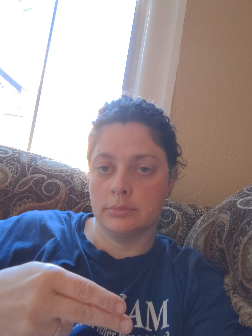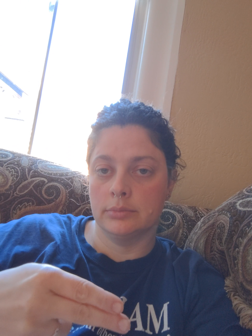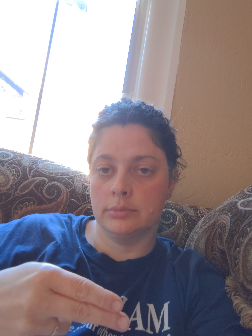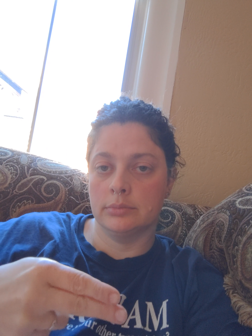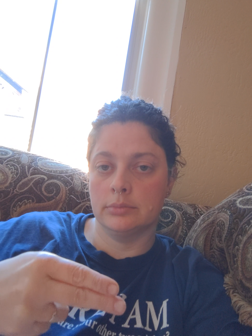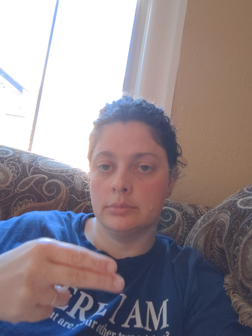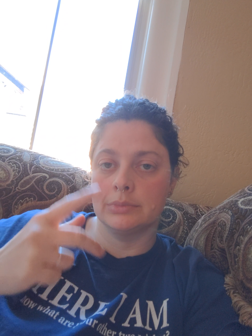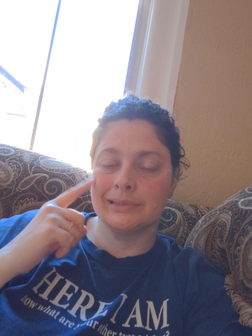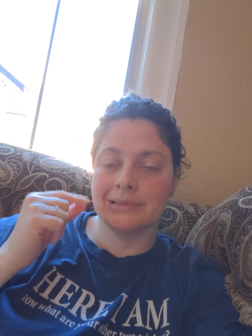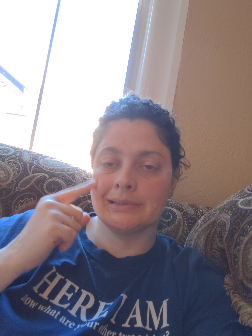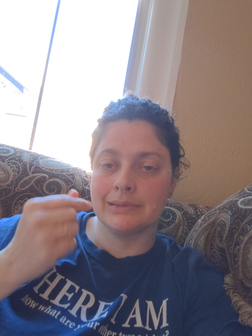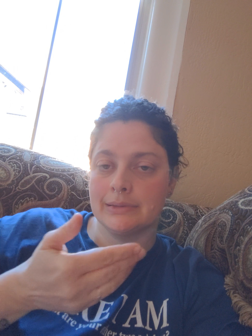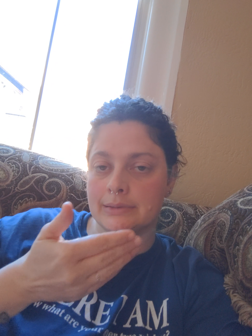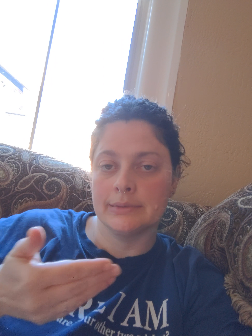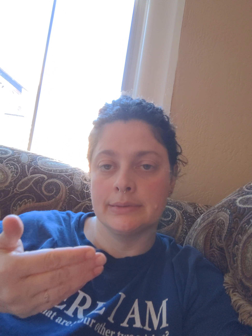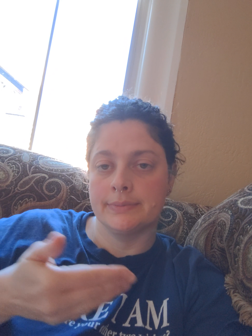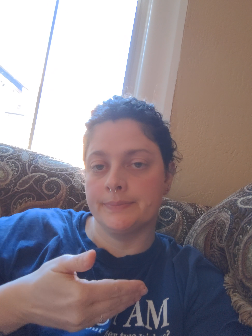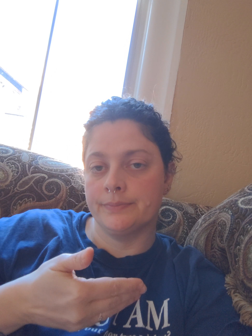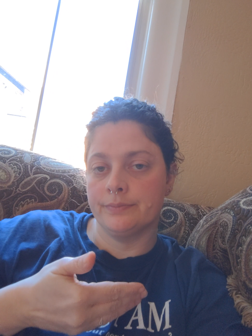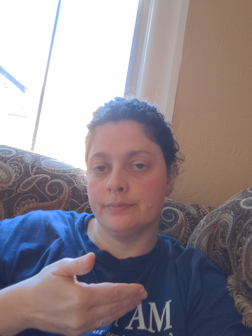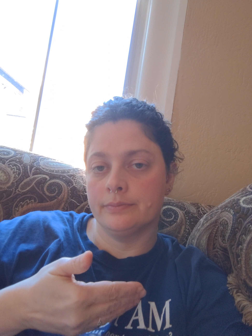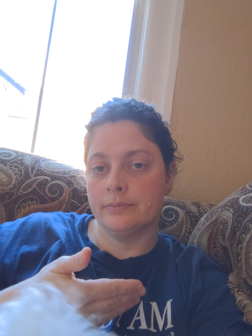kitty